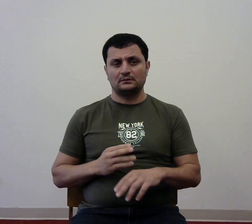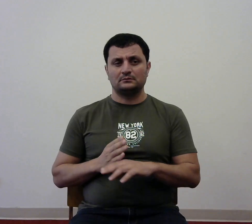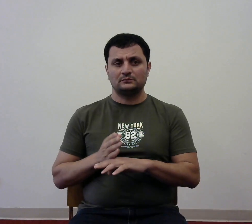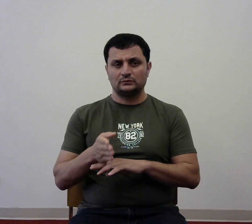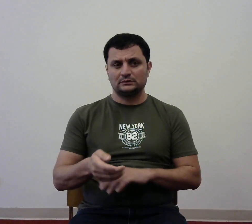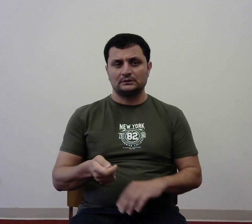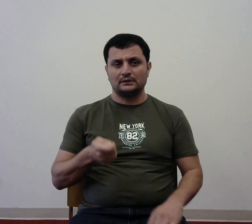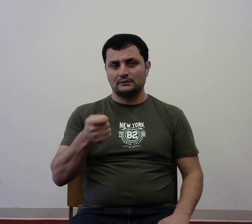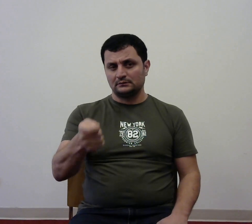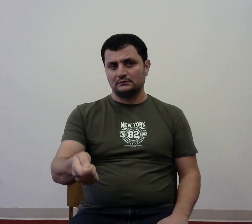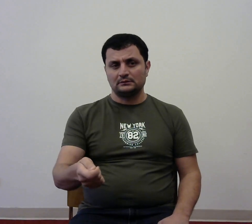müraciət